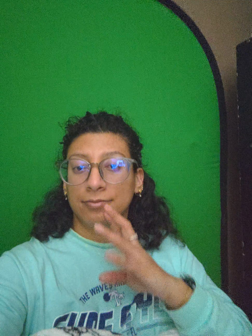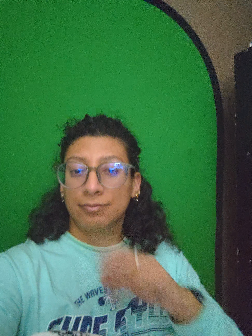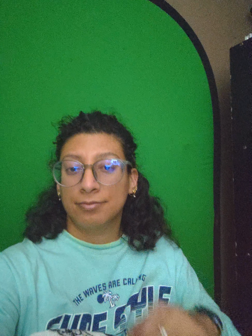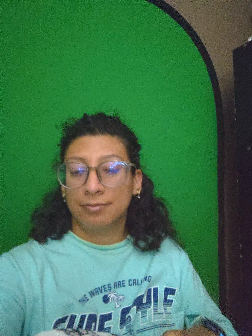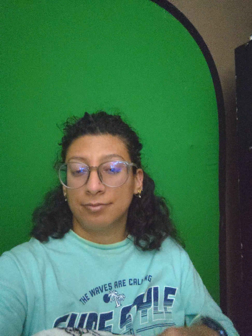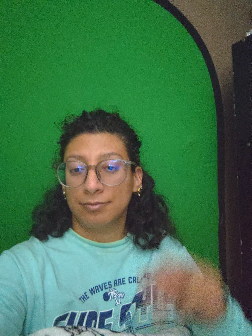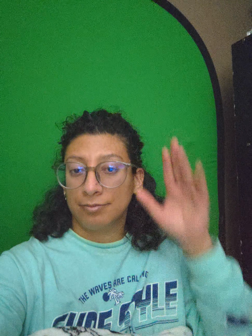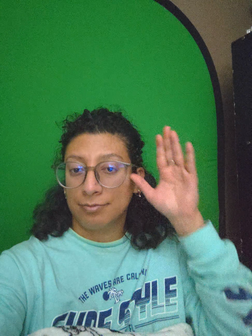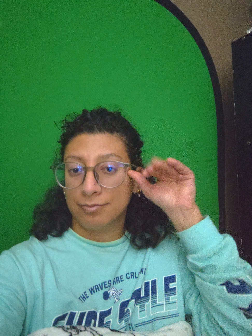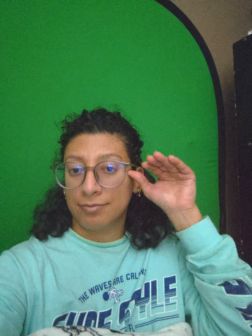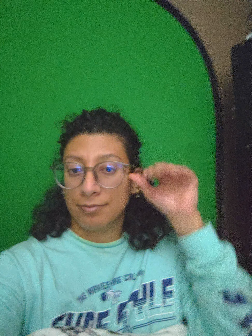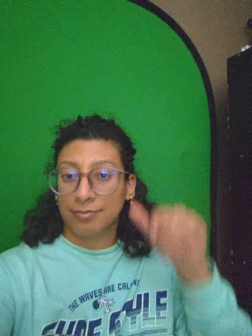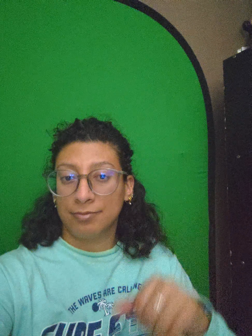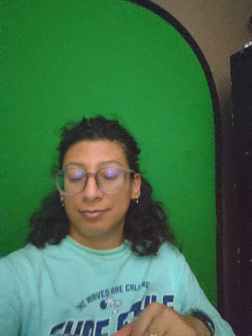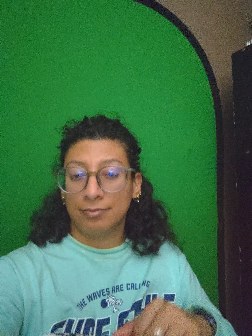donkey